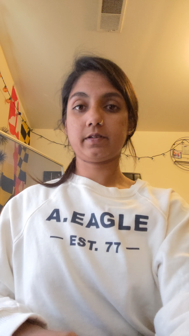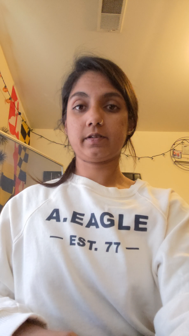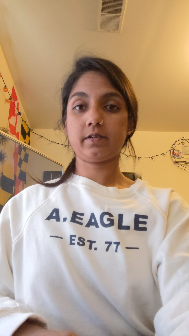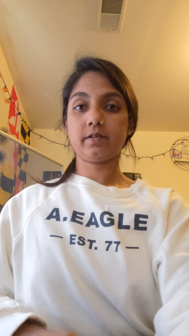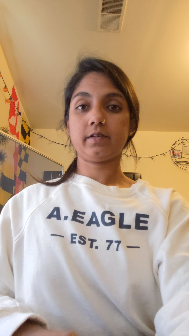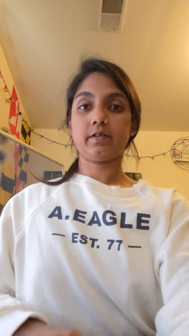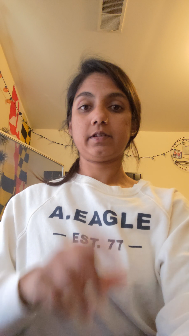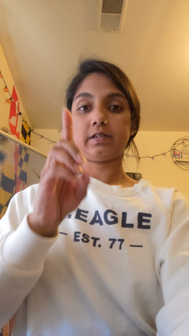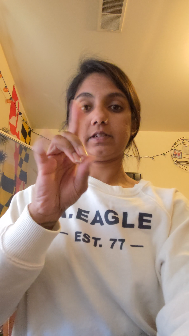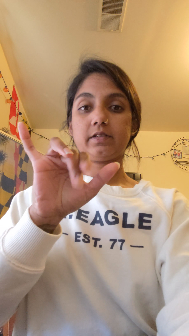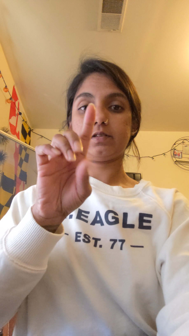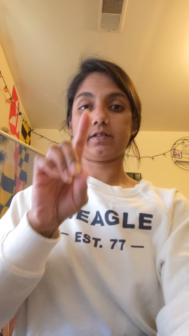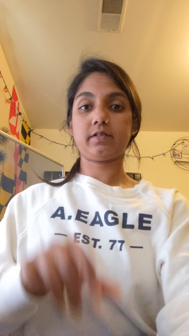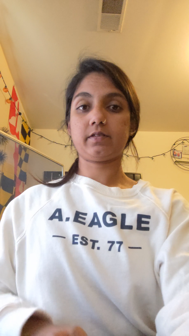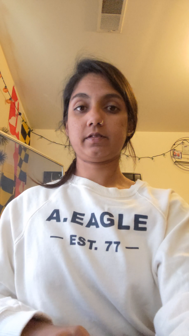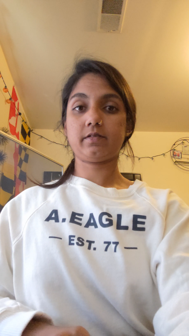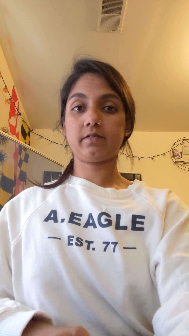did